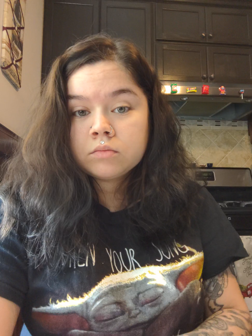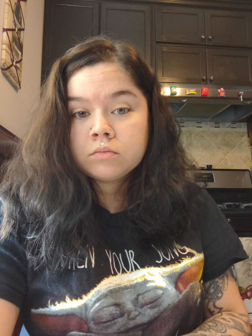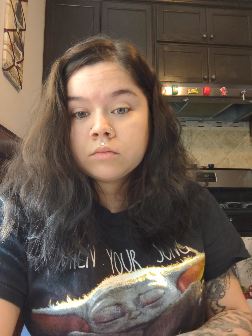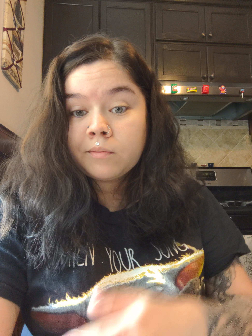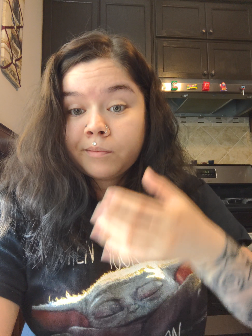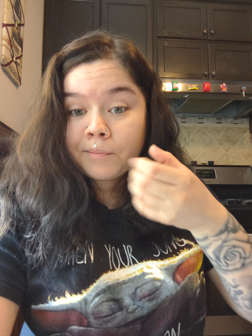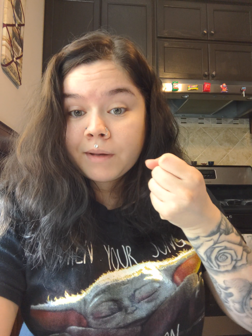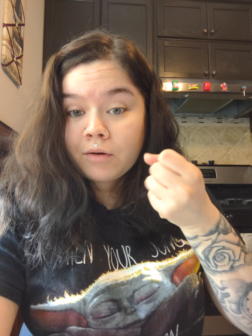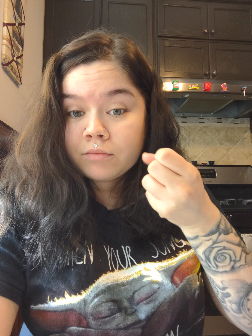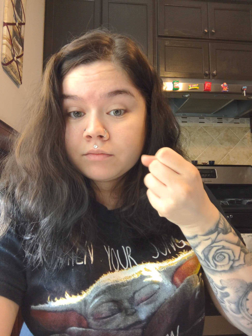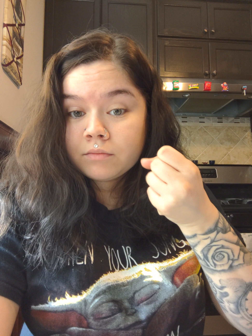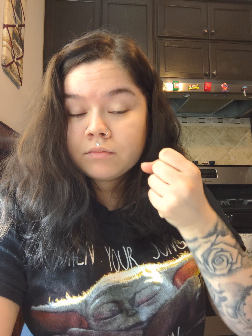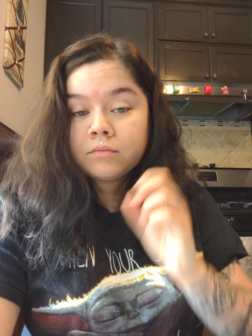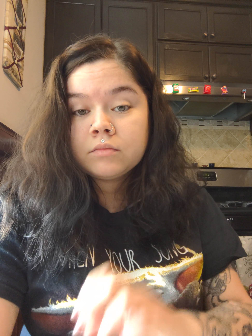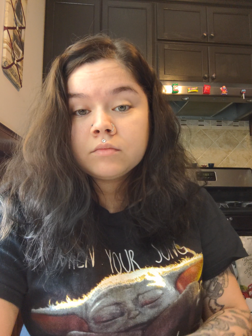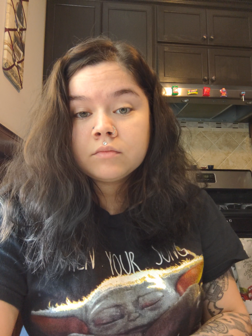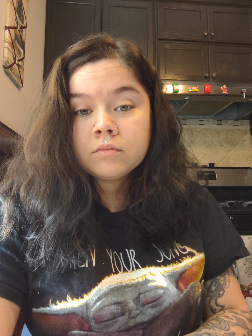milk